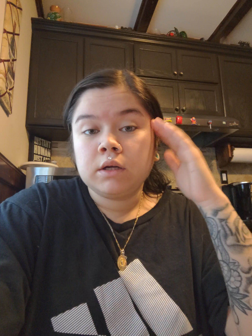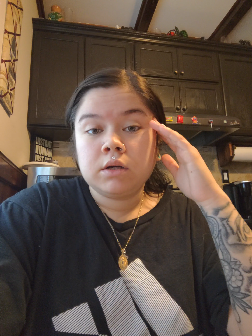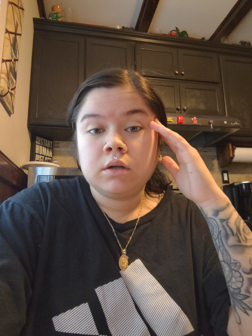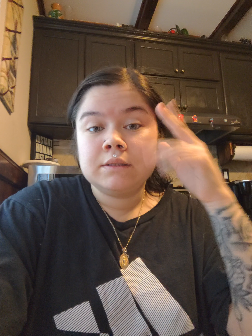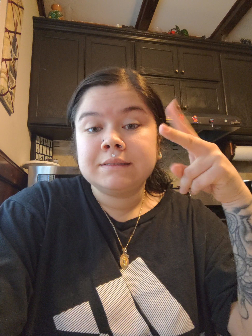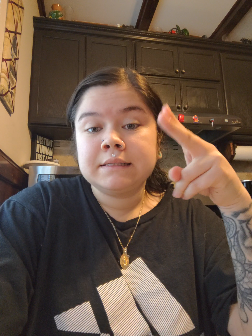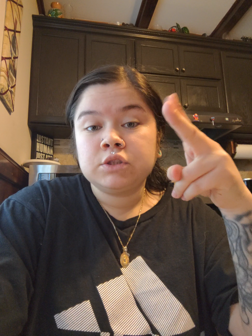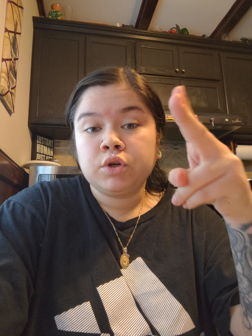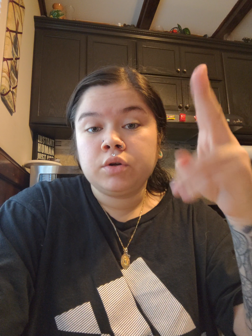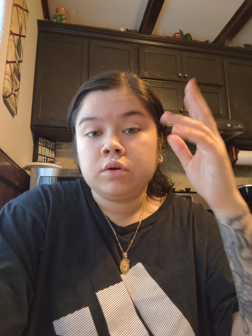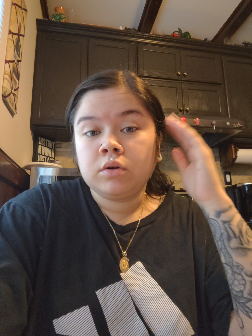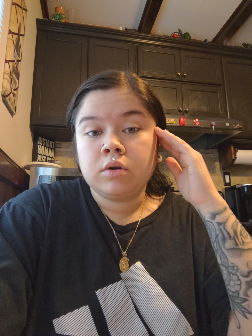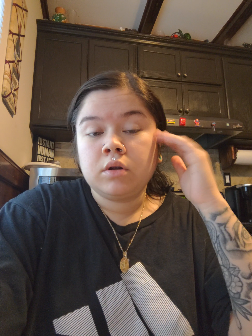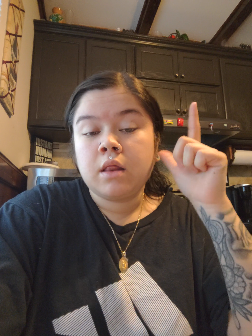scissors